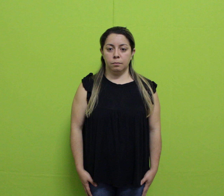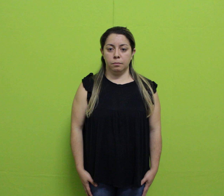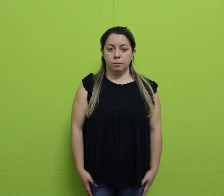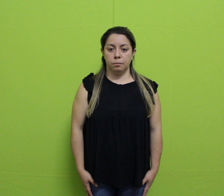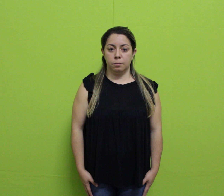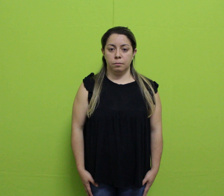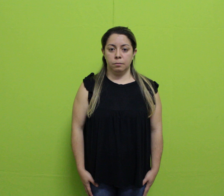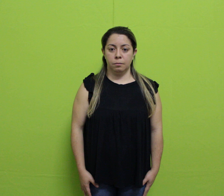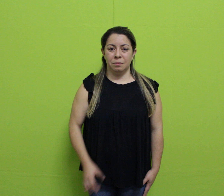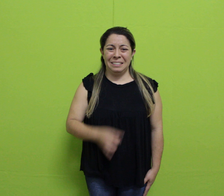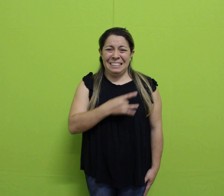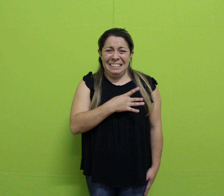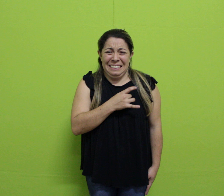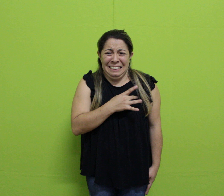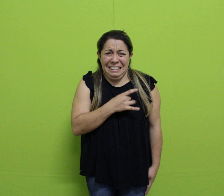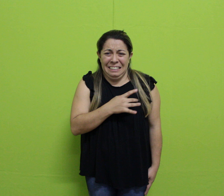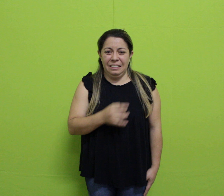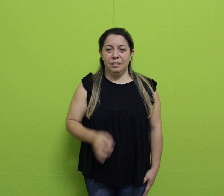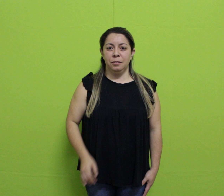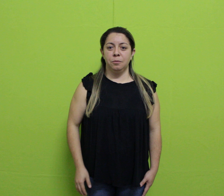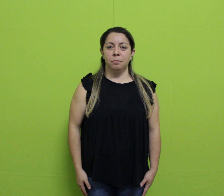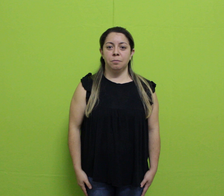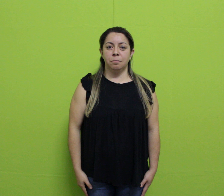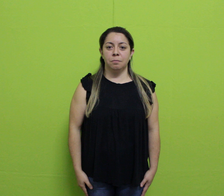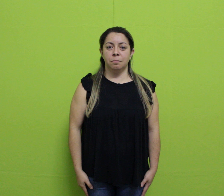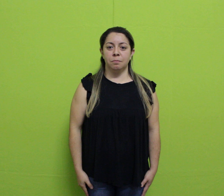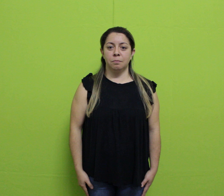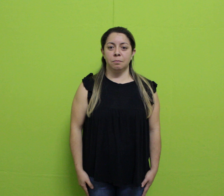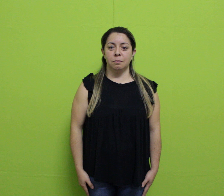medo